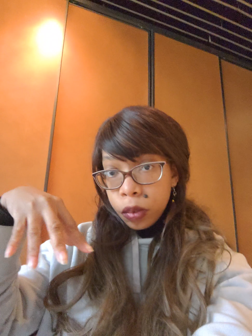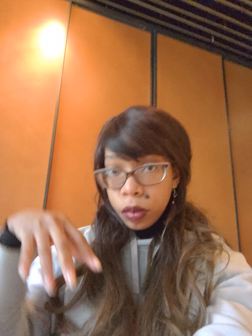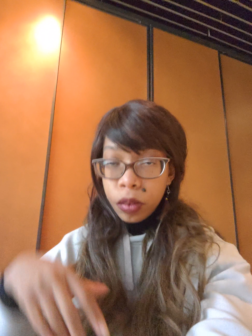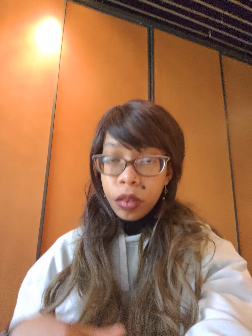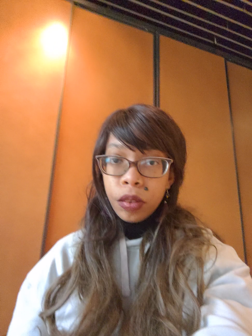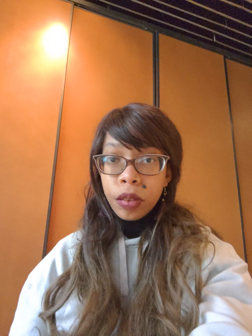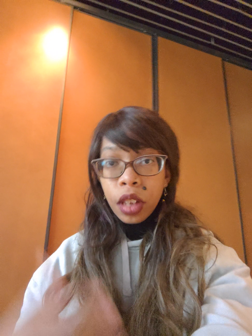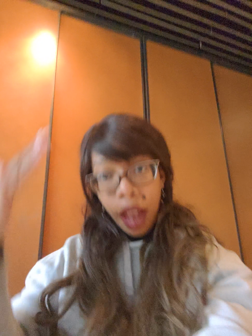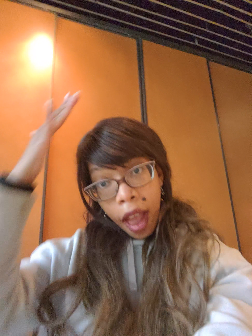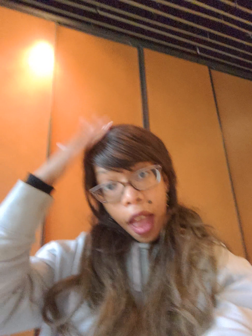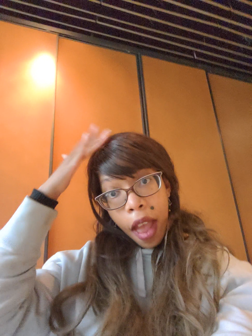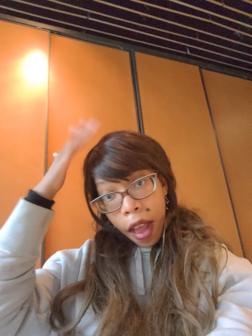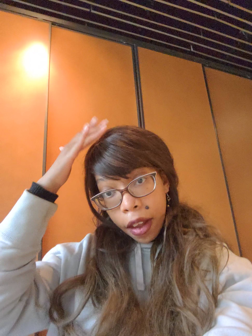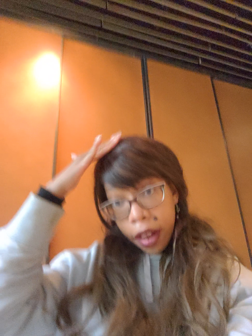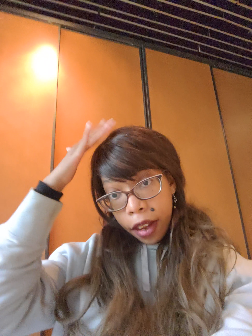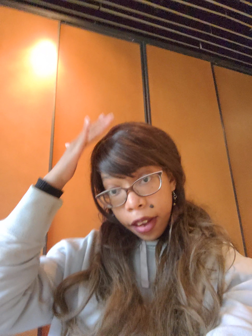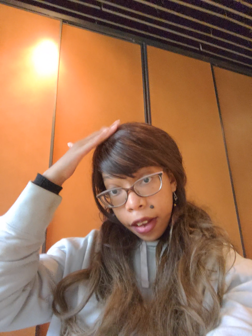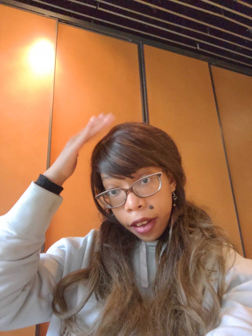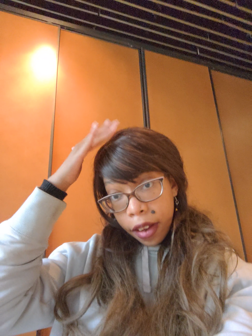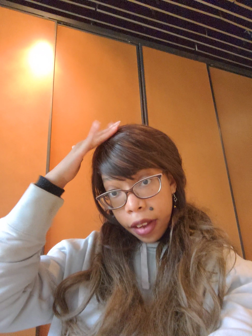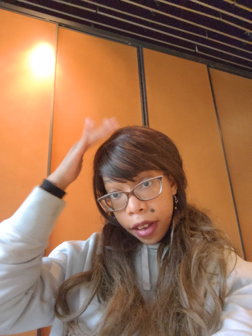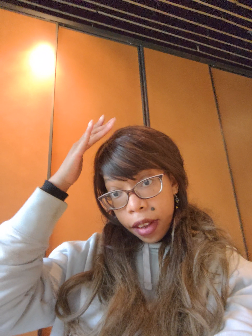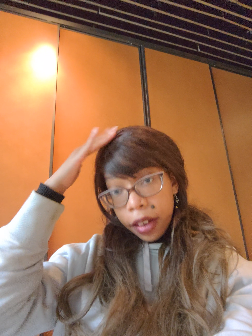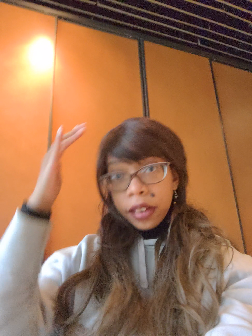hat